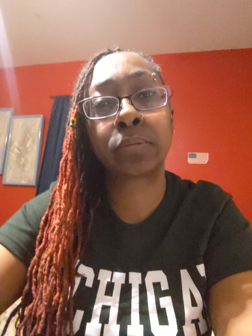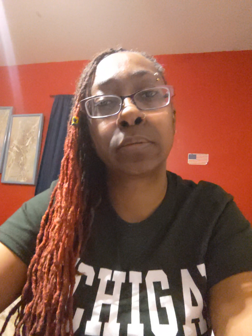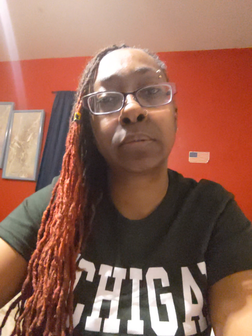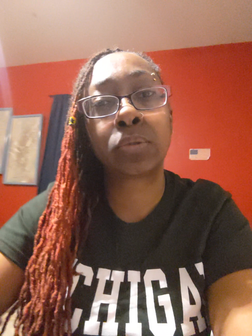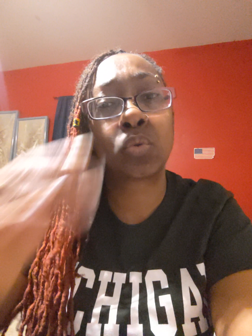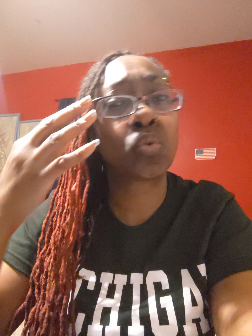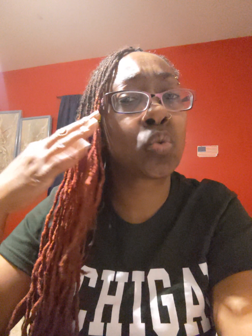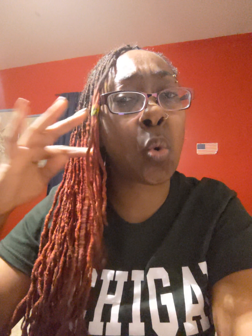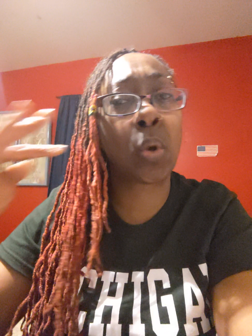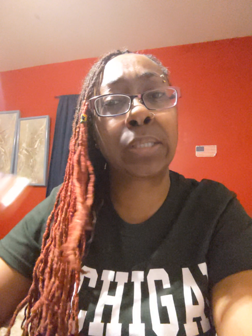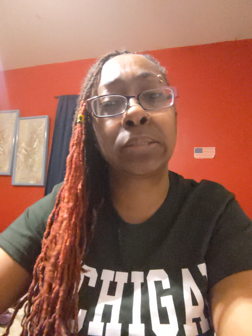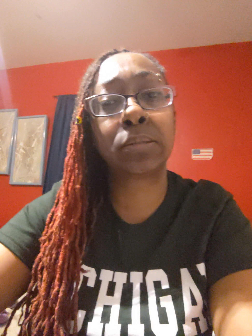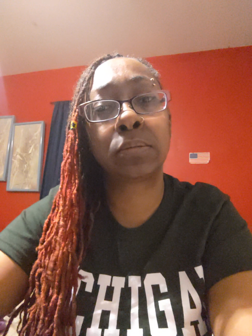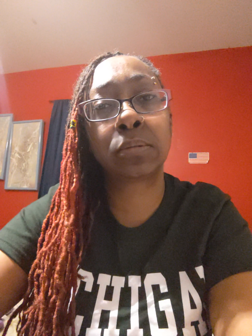noisy